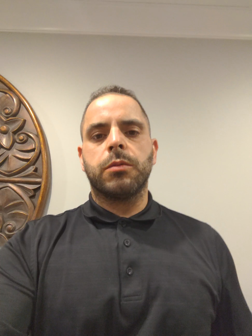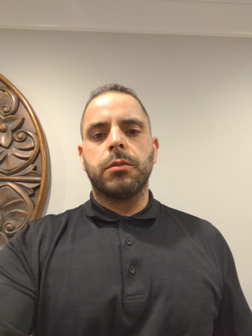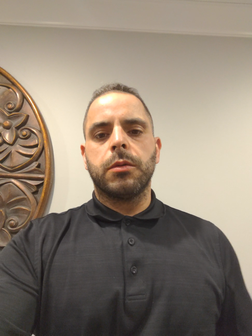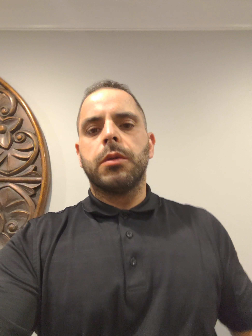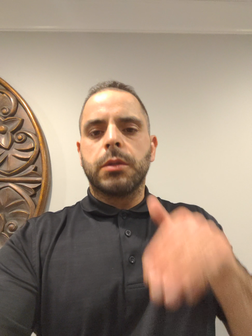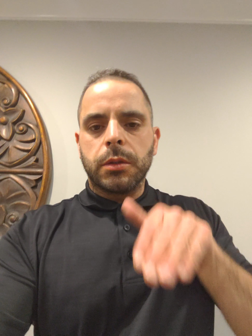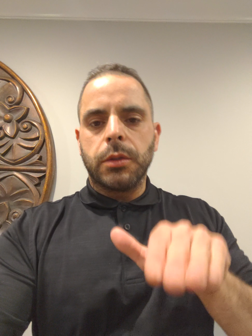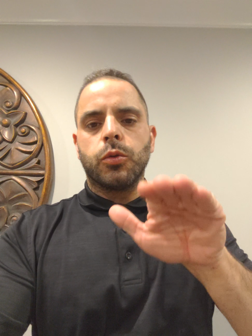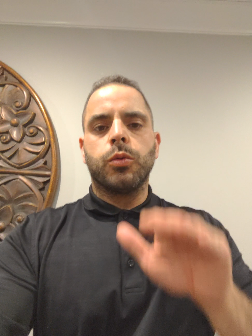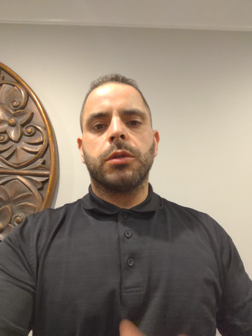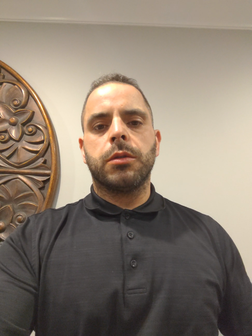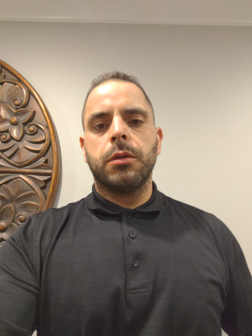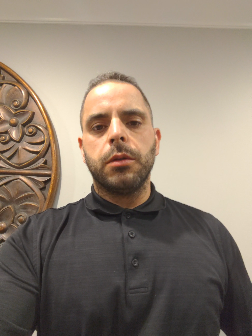into